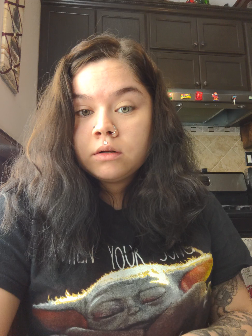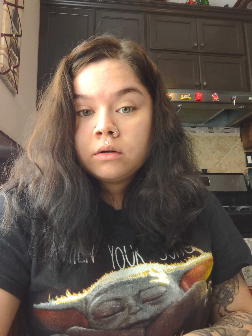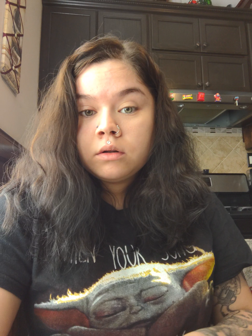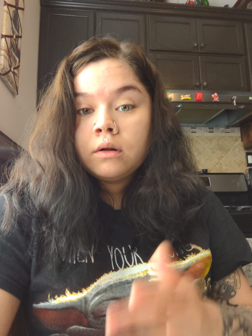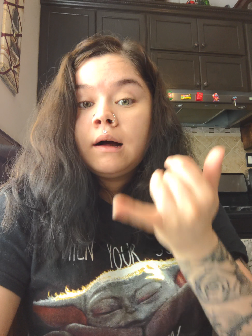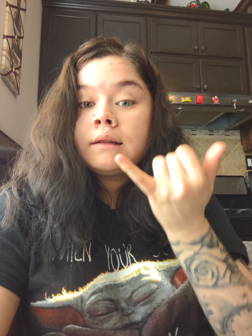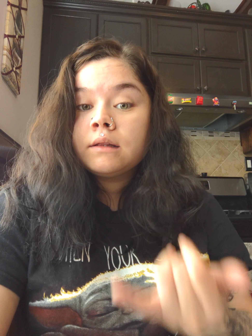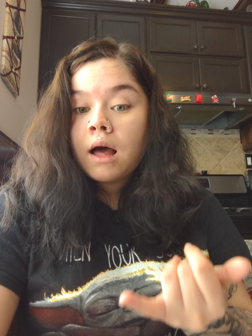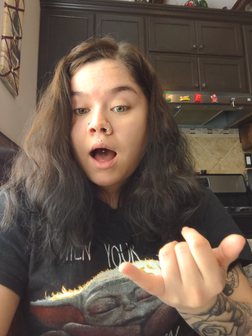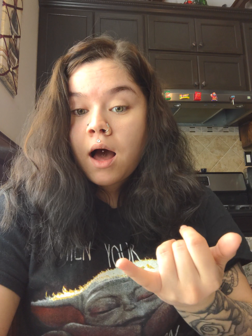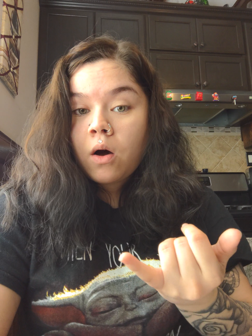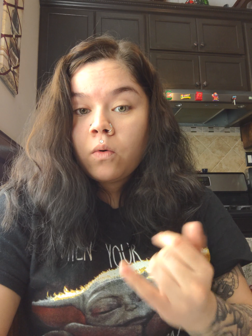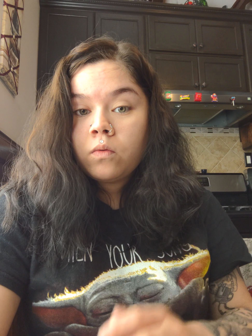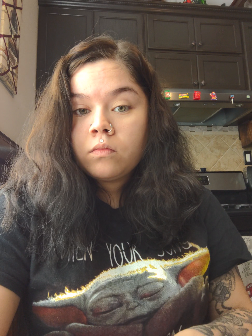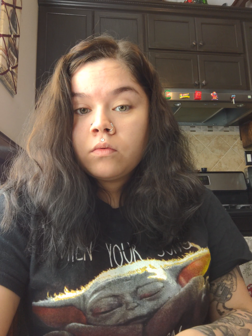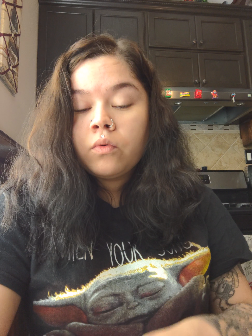now